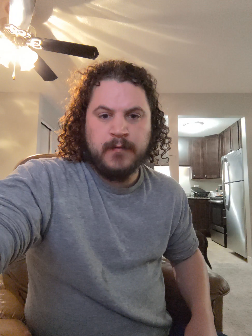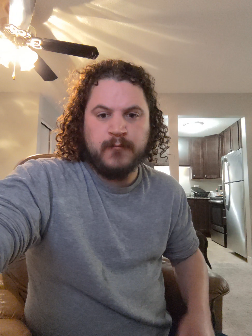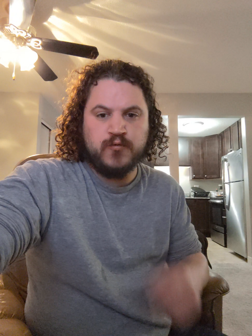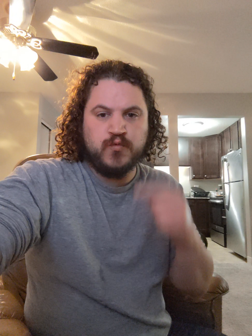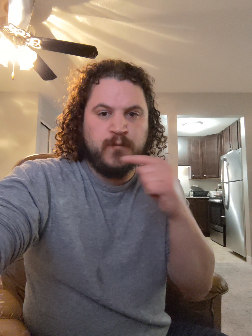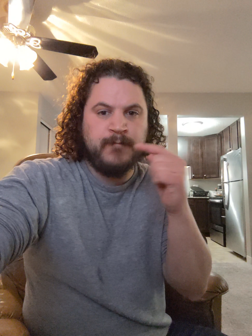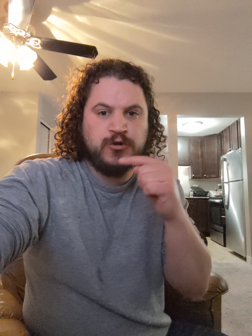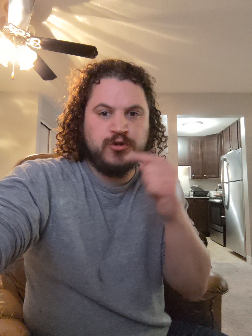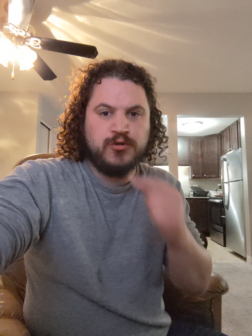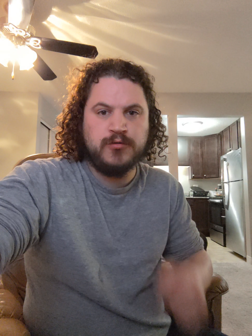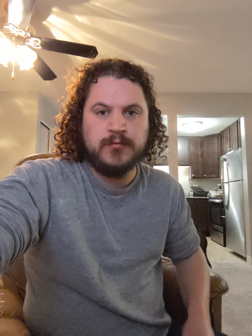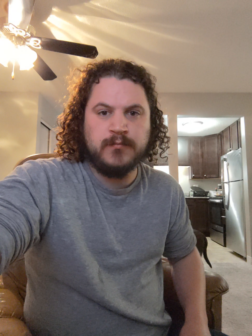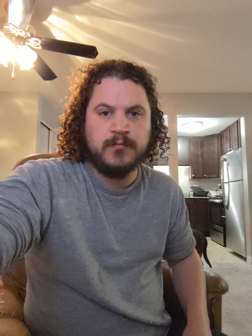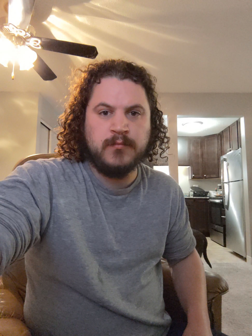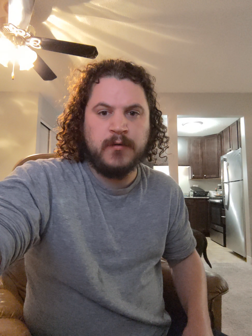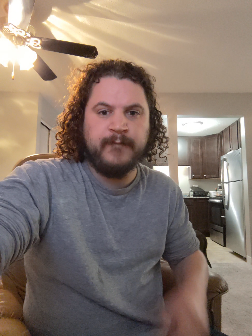toothbrush